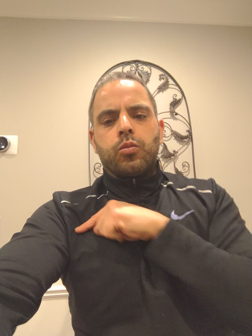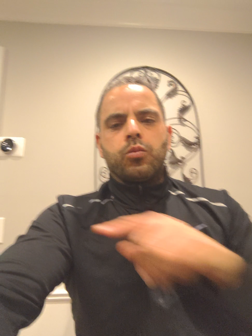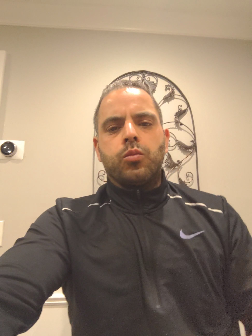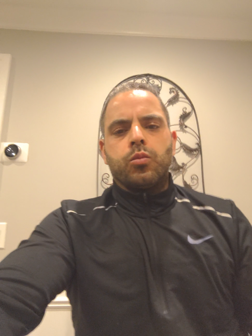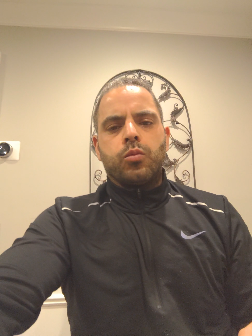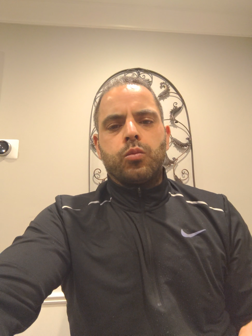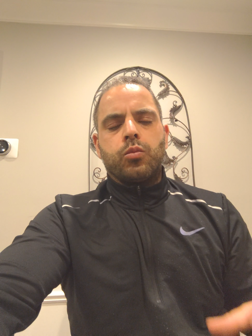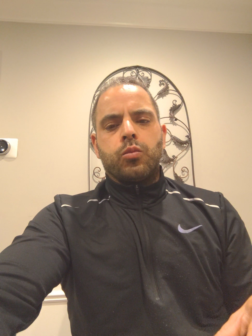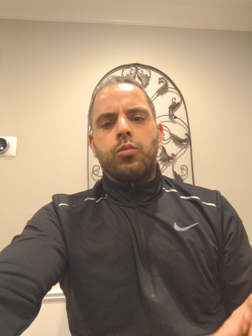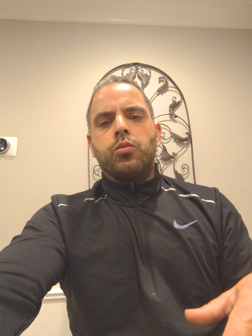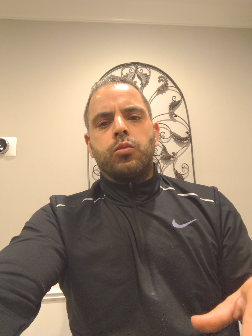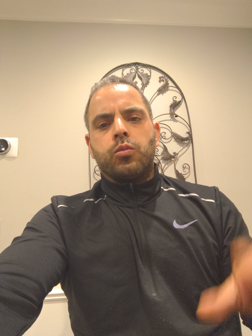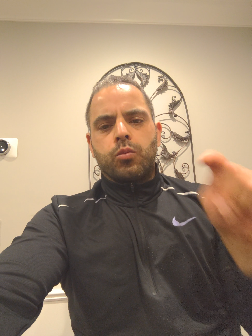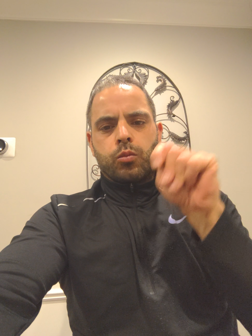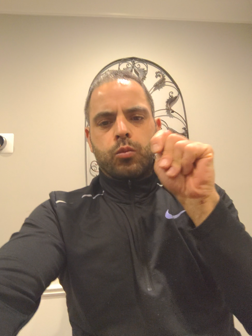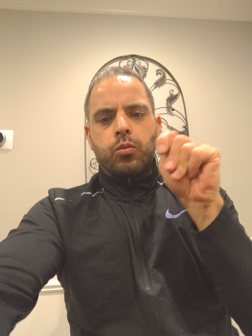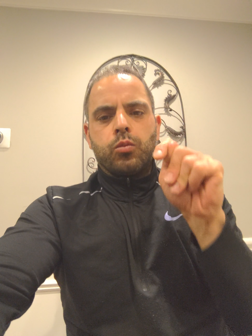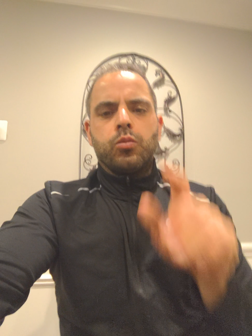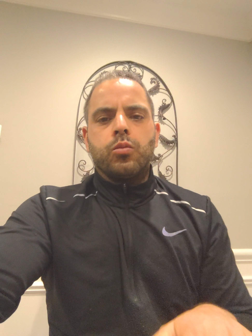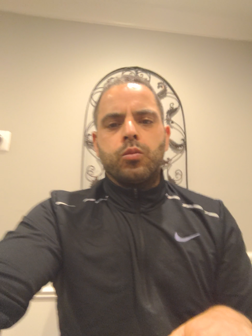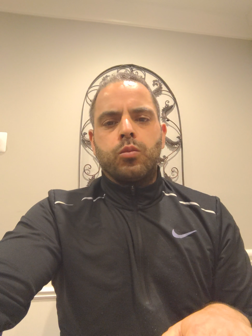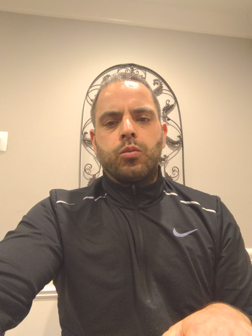potty